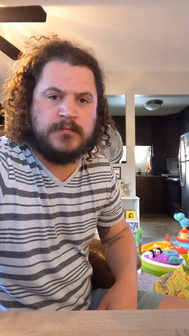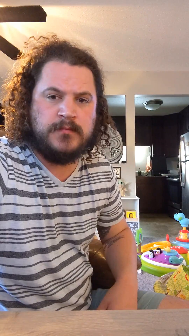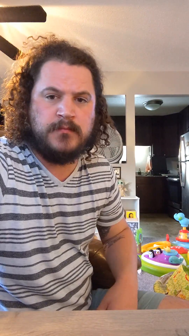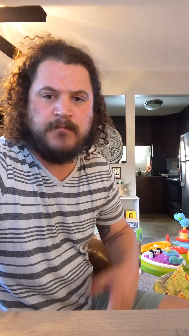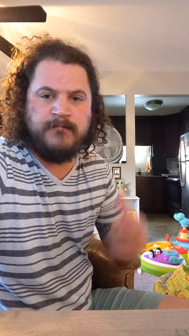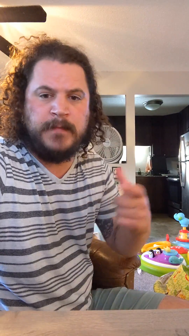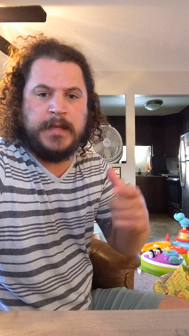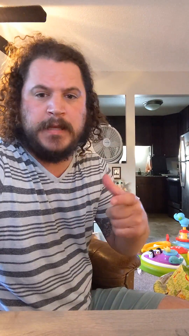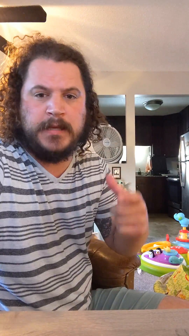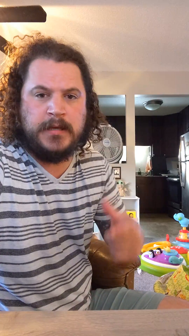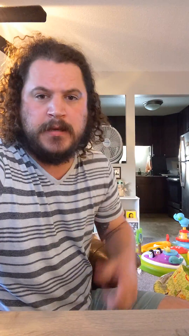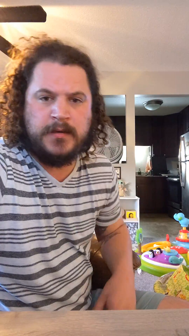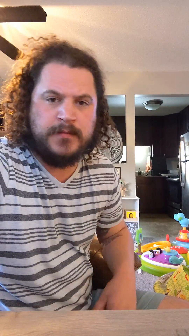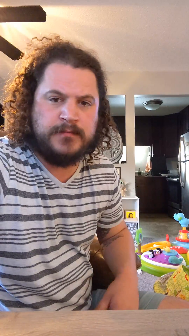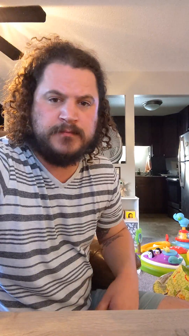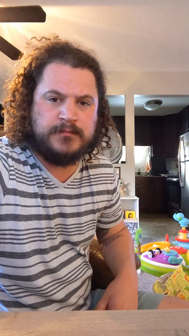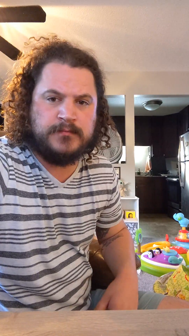plate